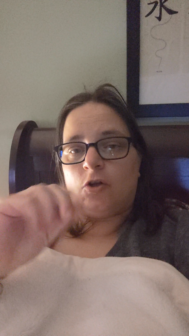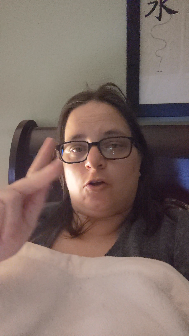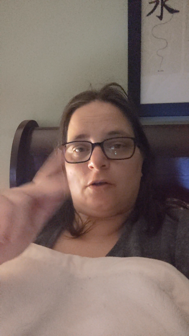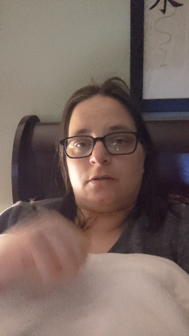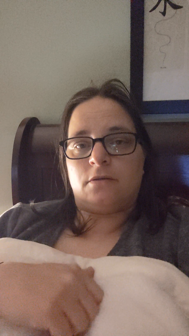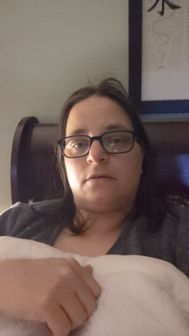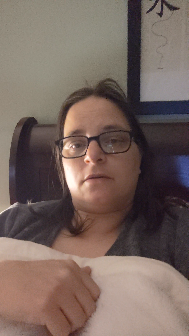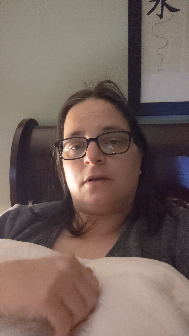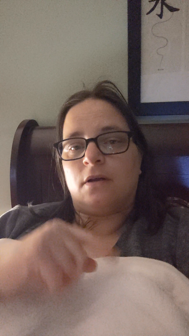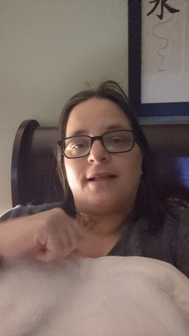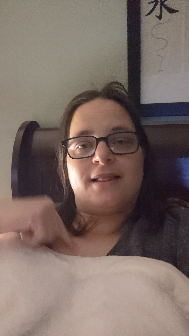necklace